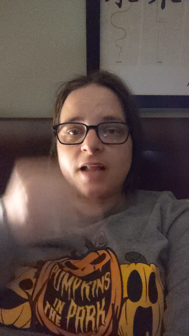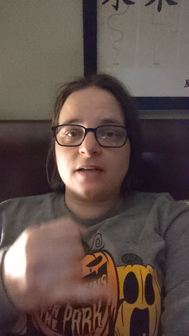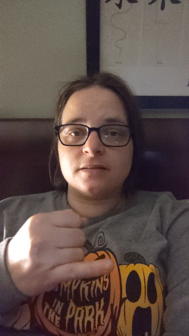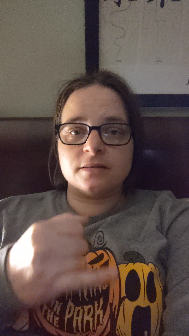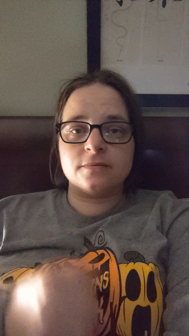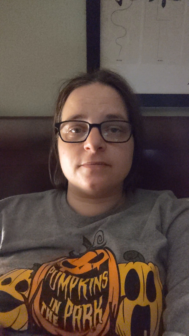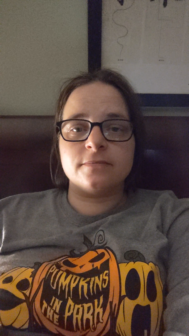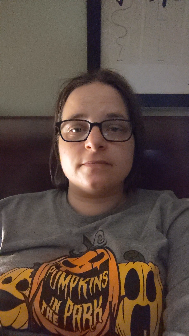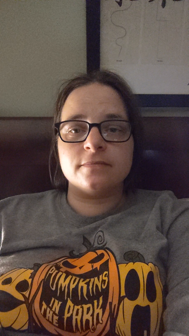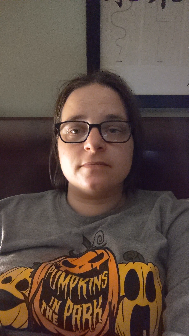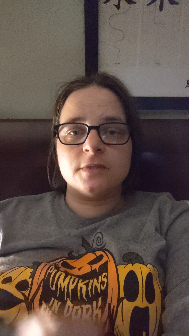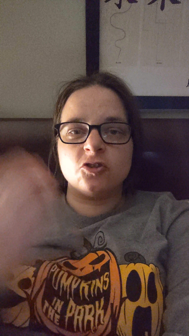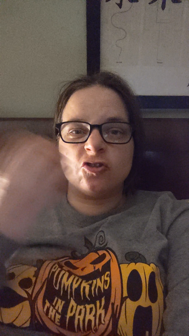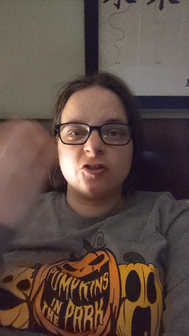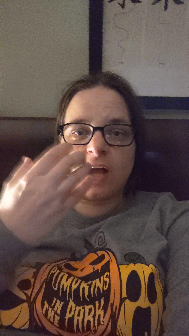shake